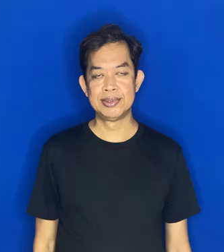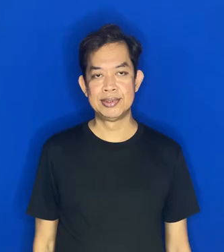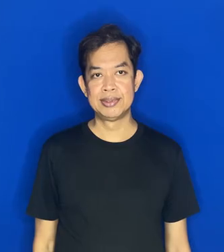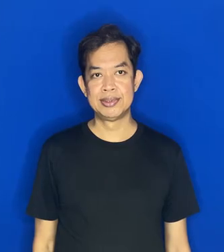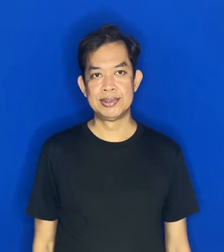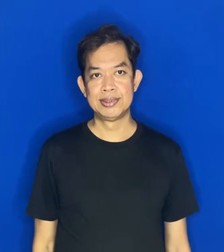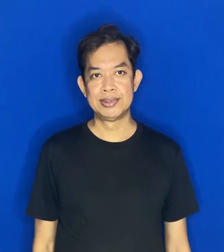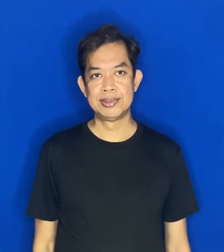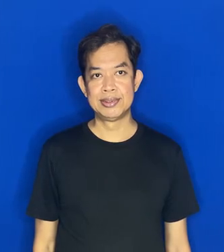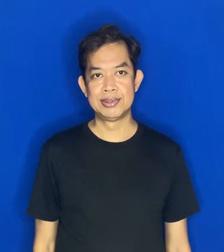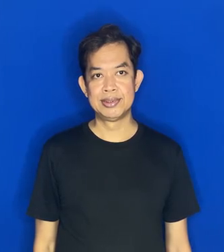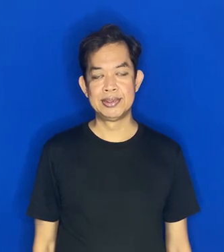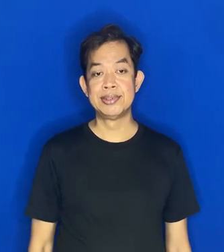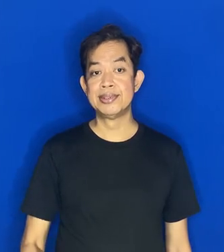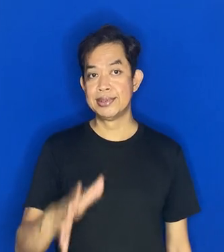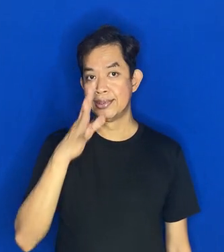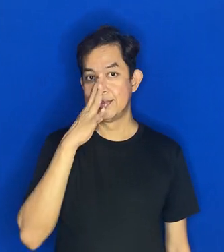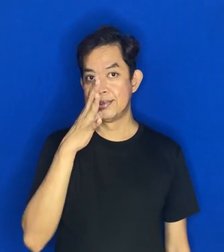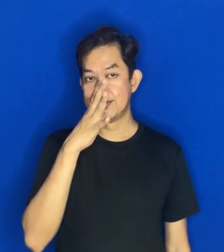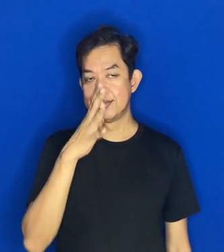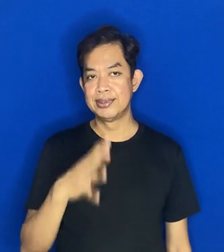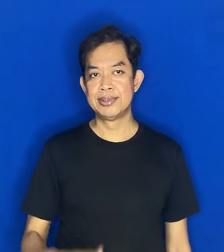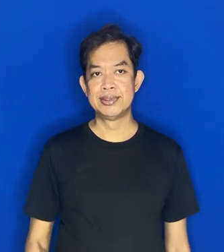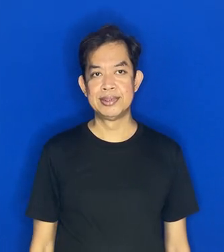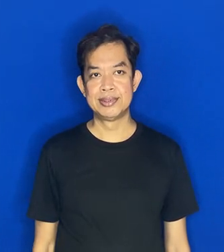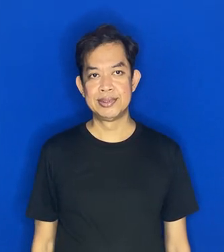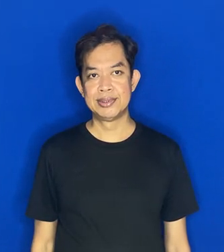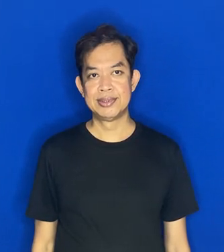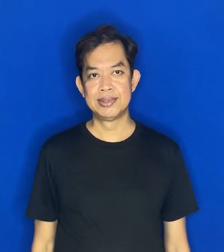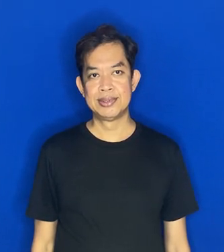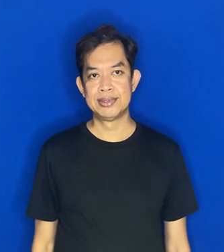mother